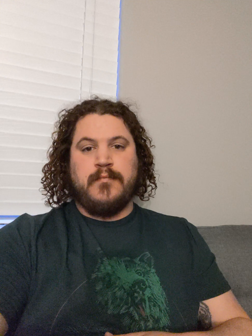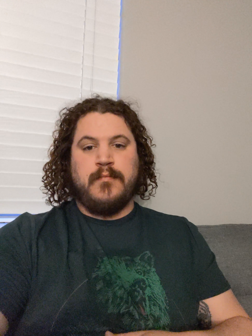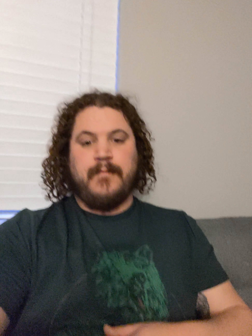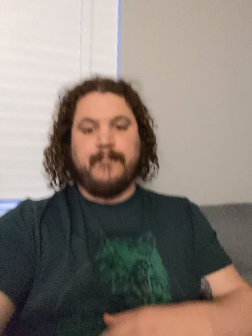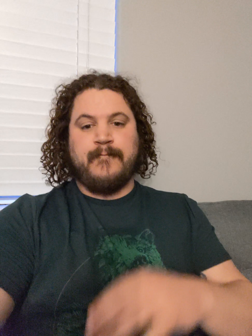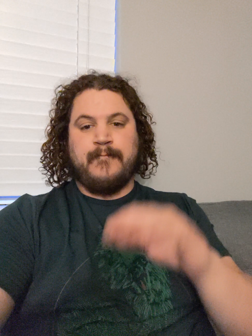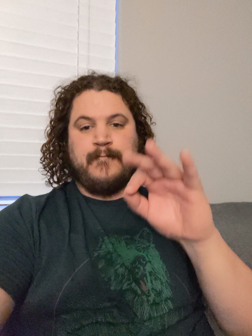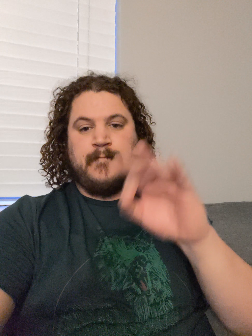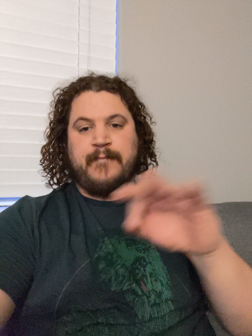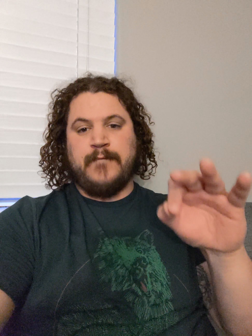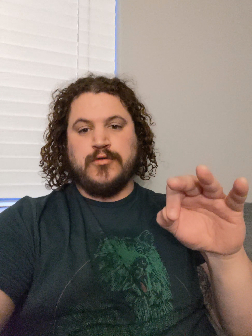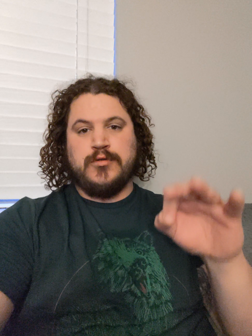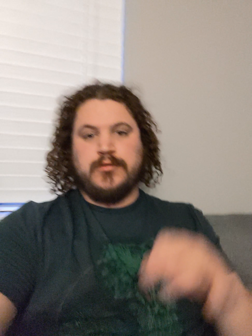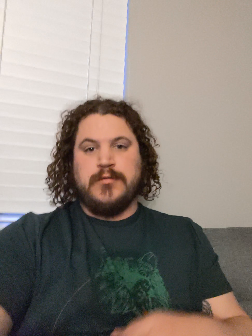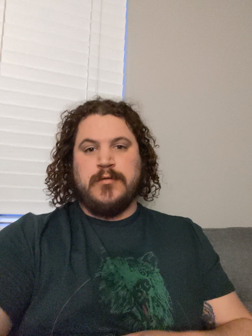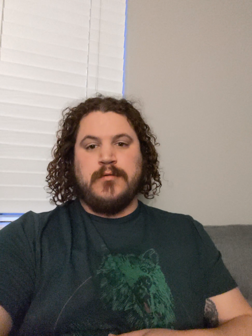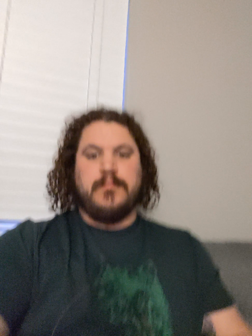french fries